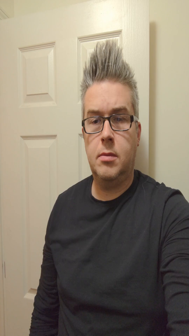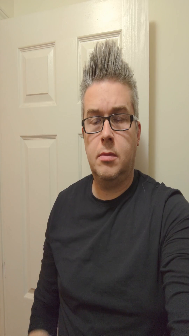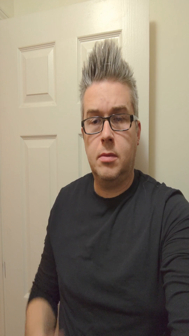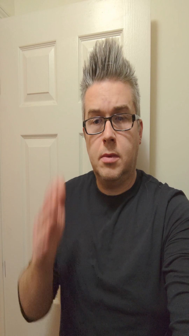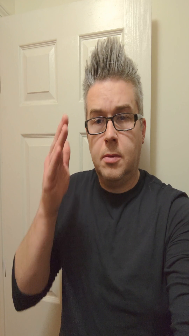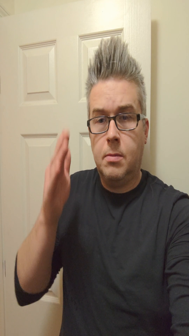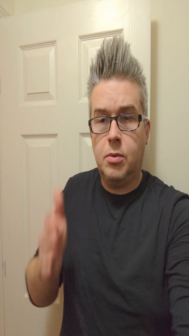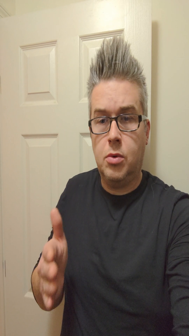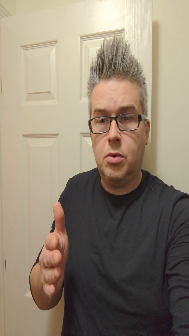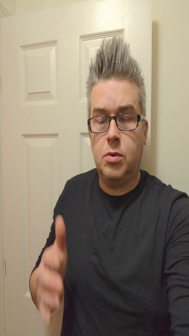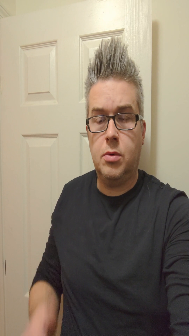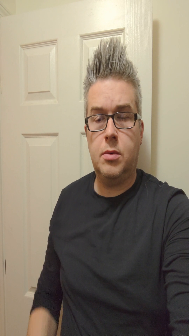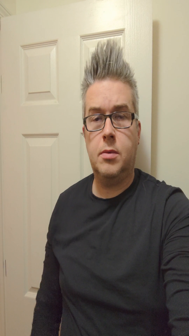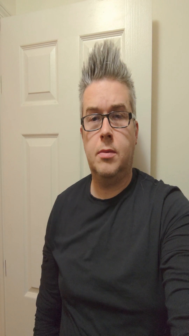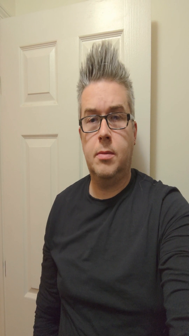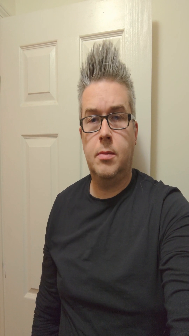person